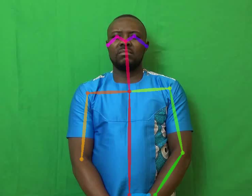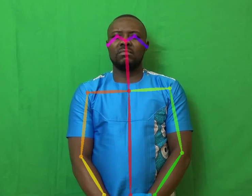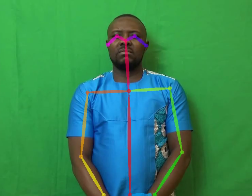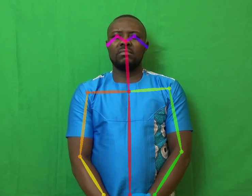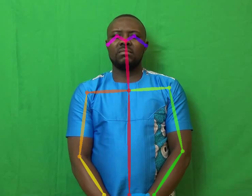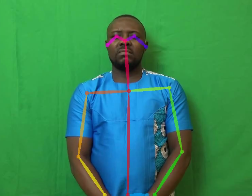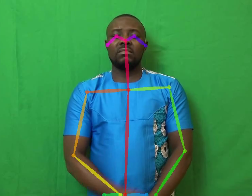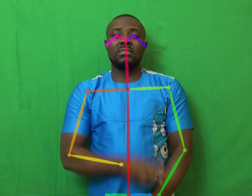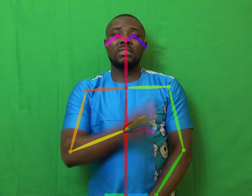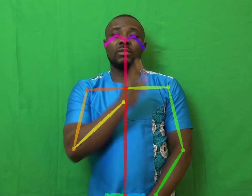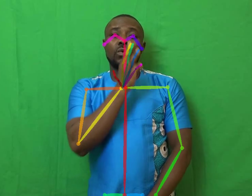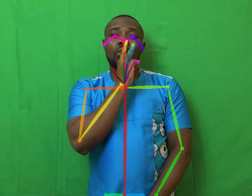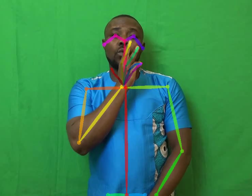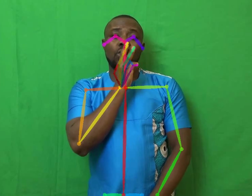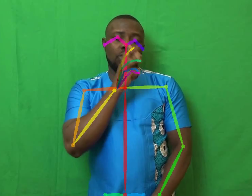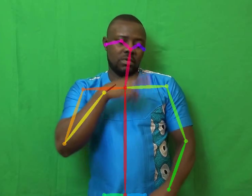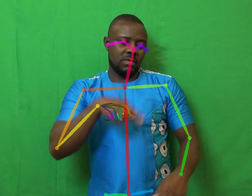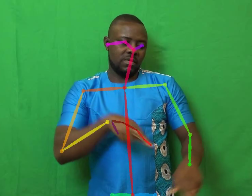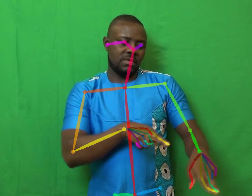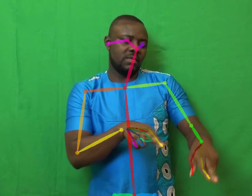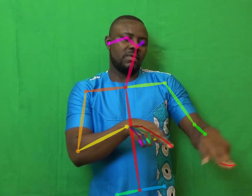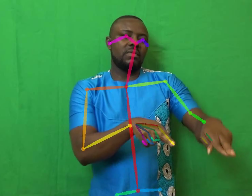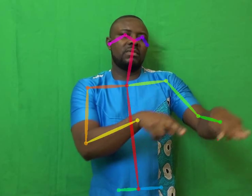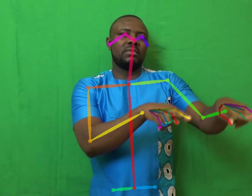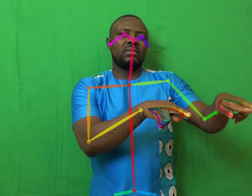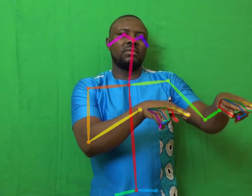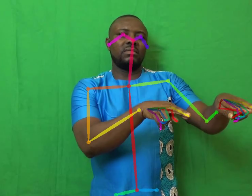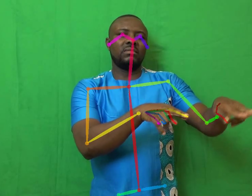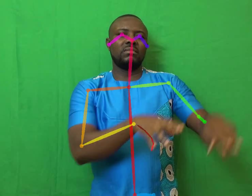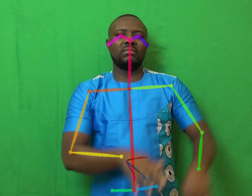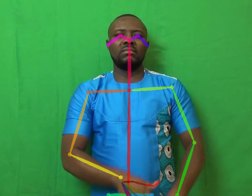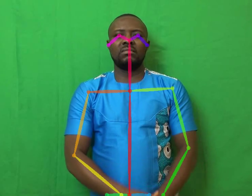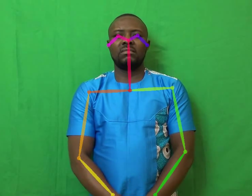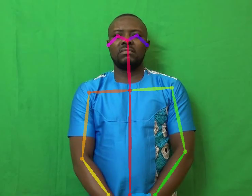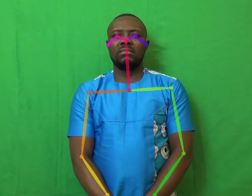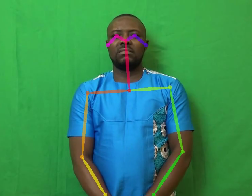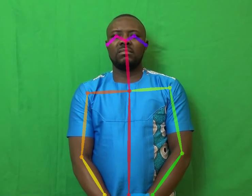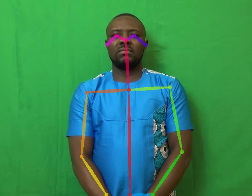river